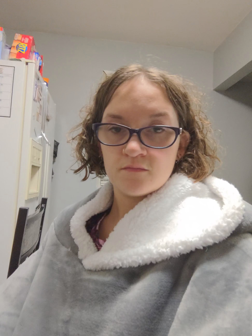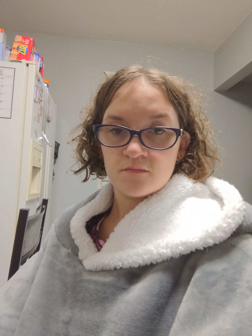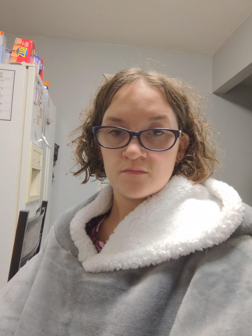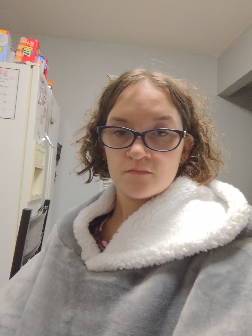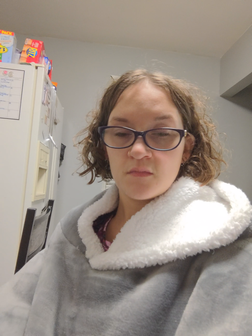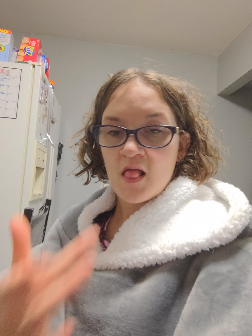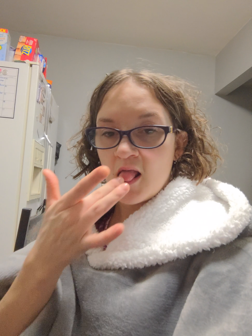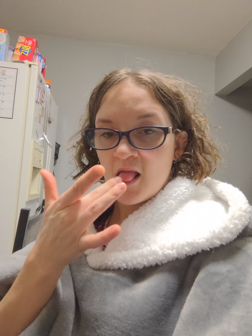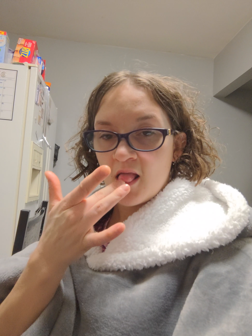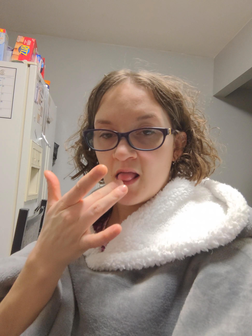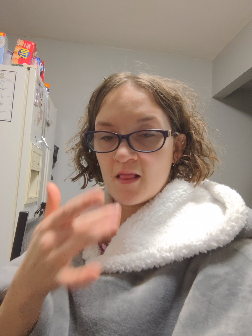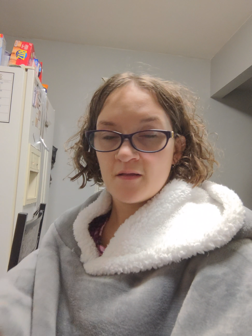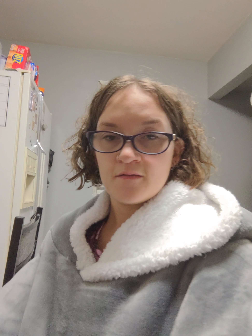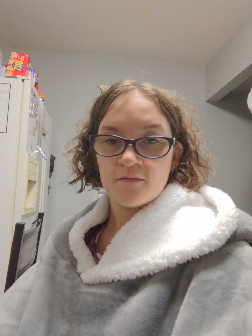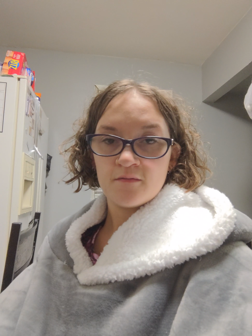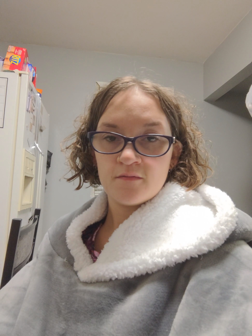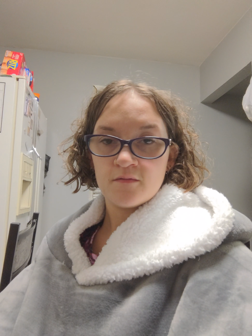taste